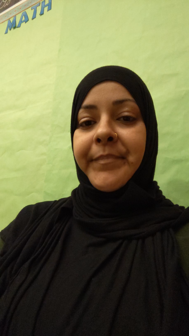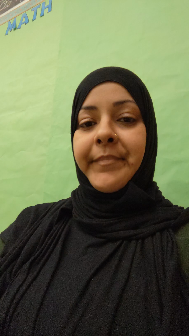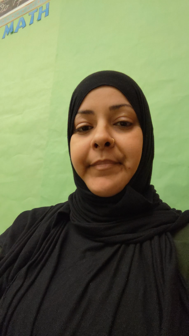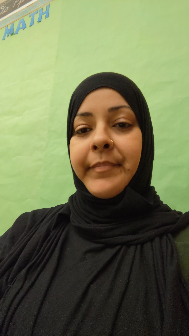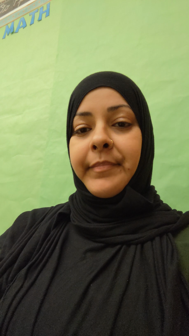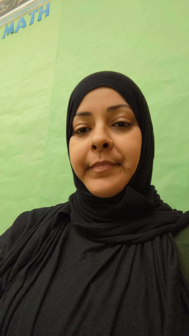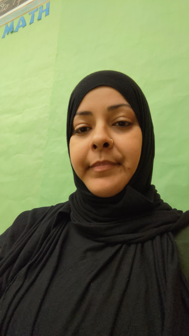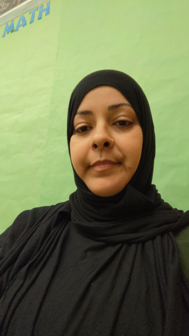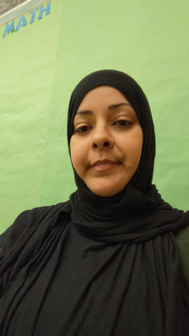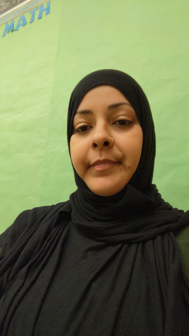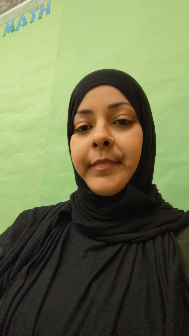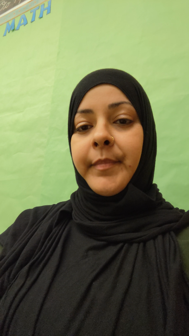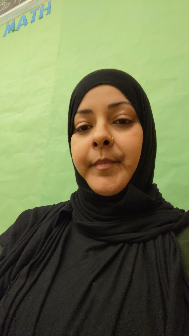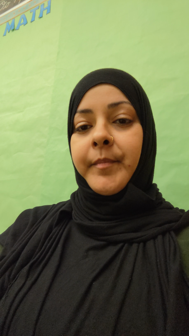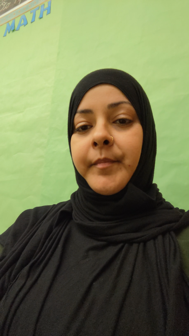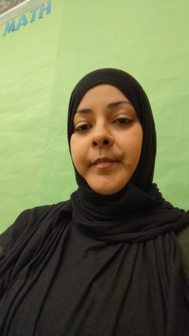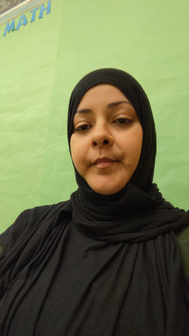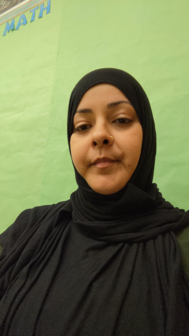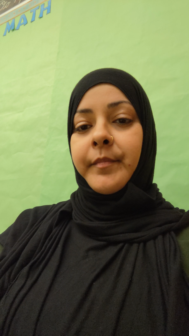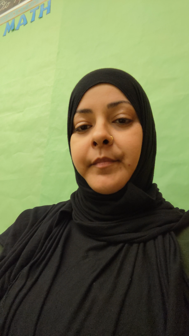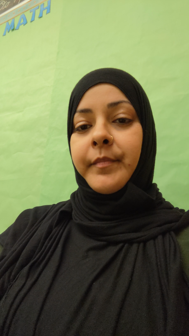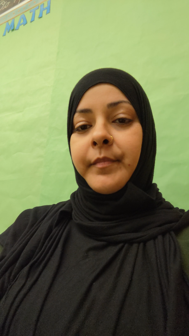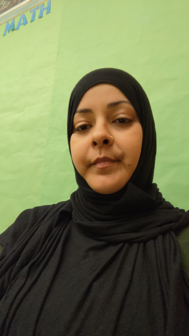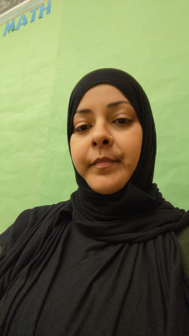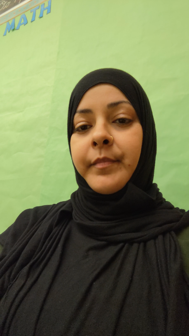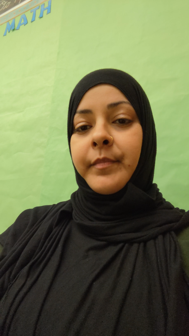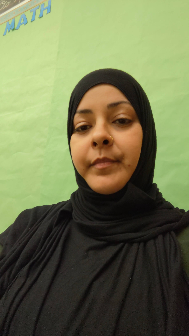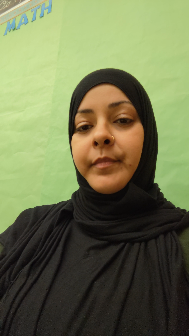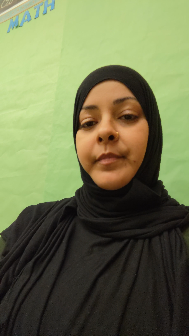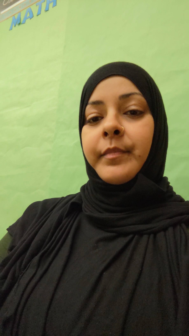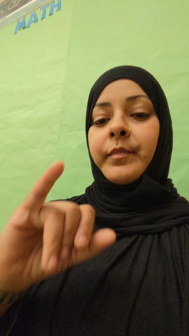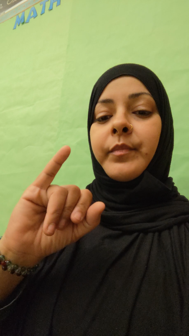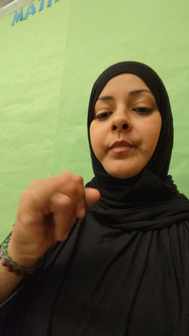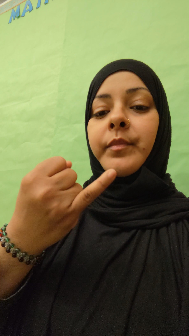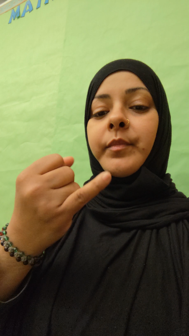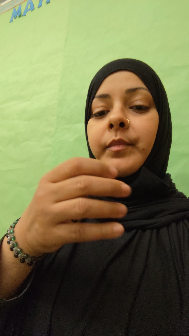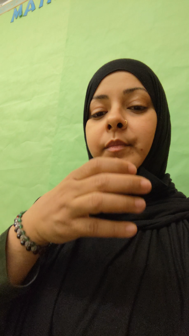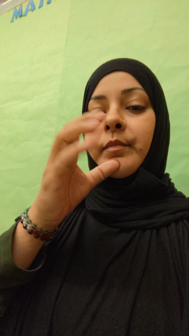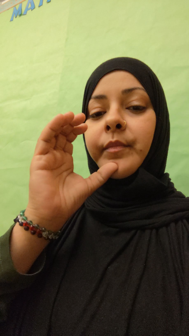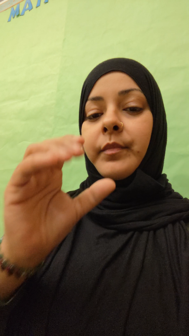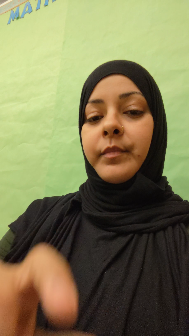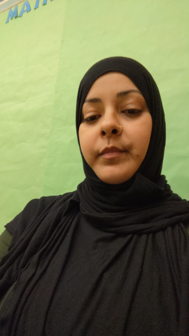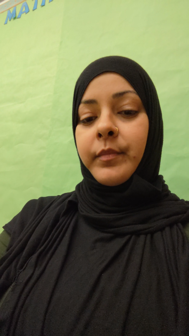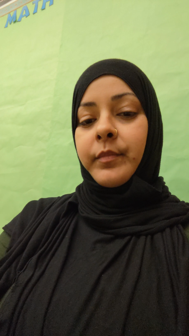juice